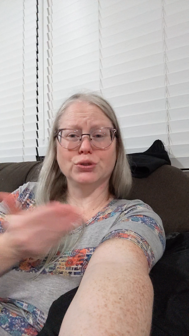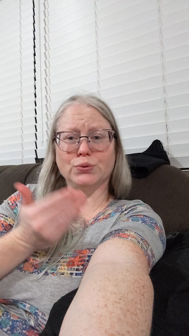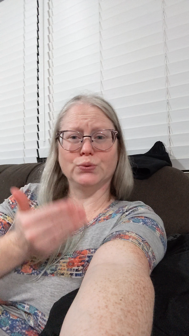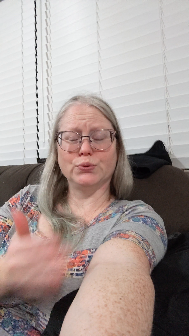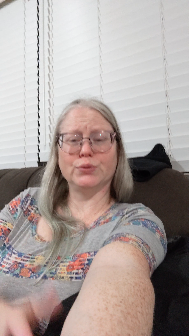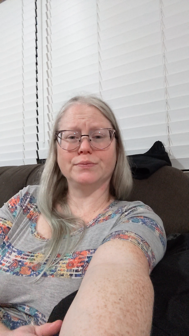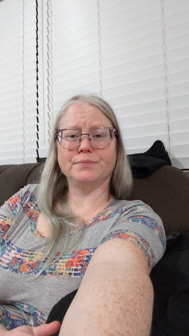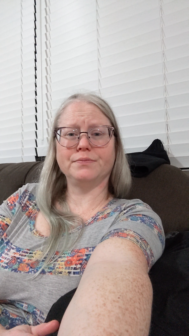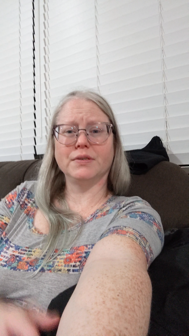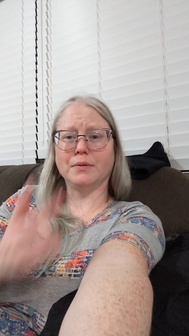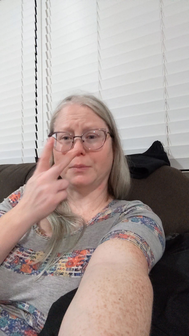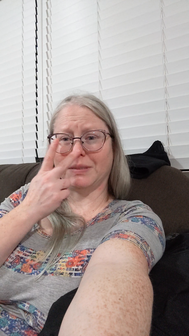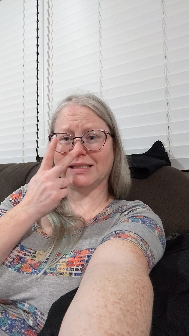penis